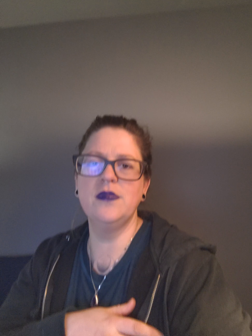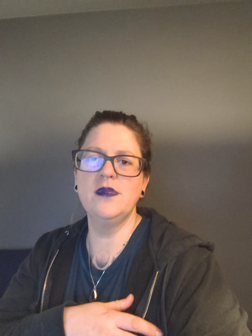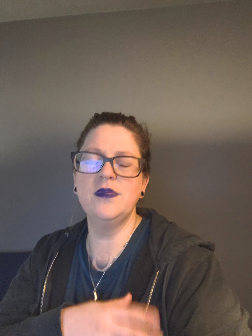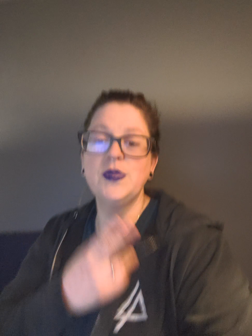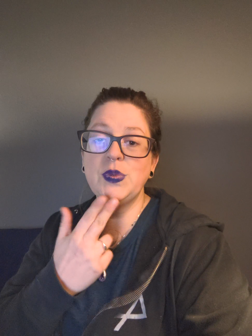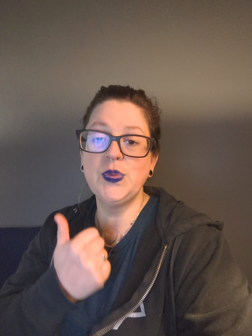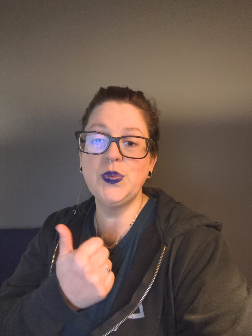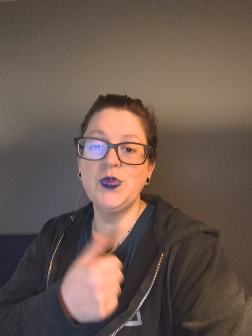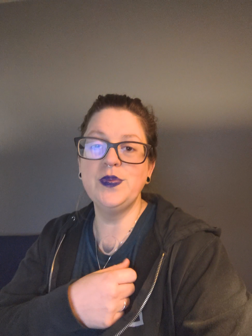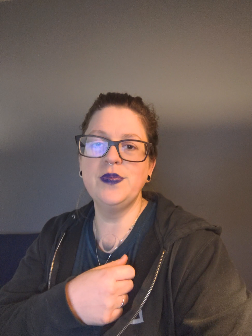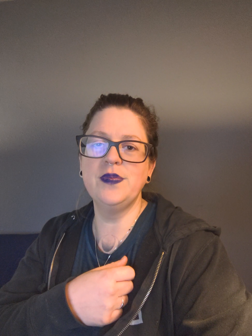cute